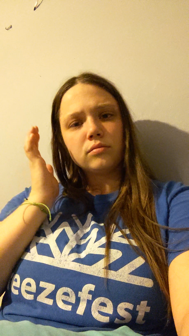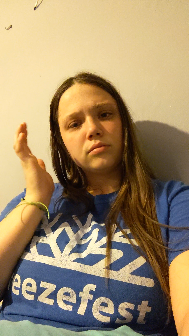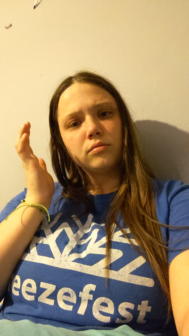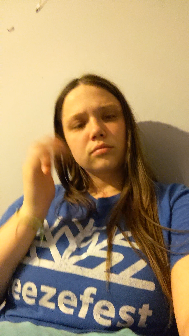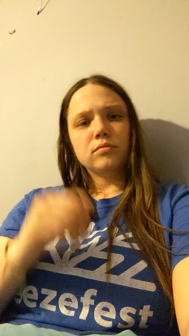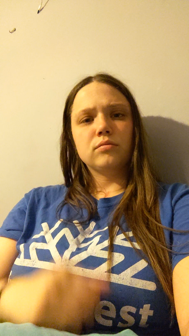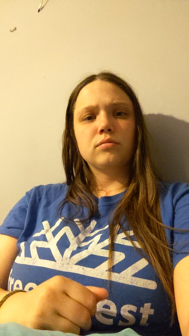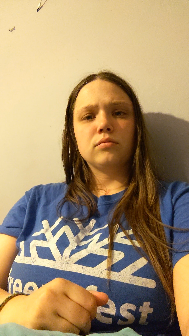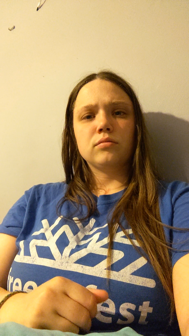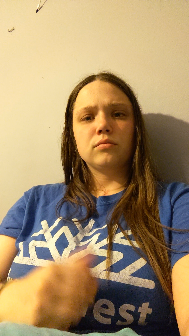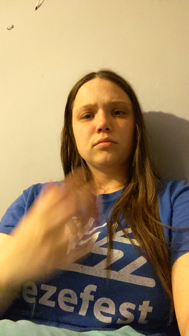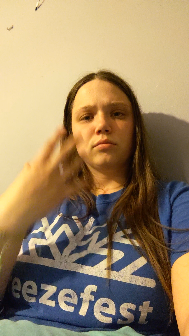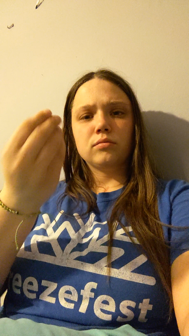got to